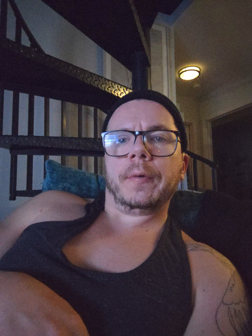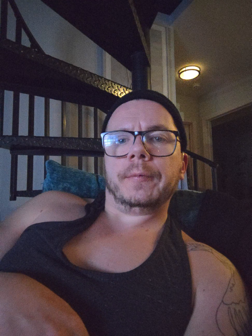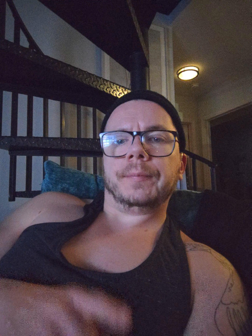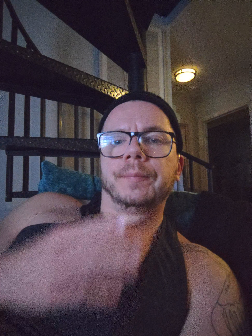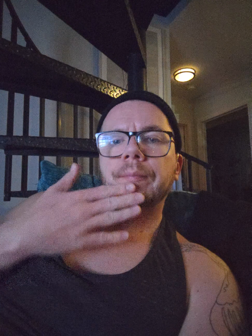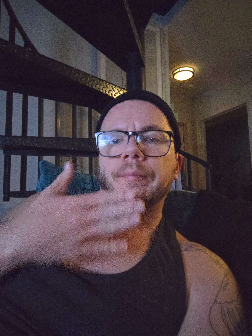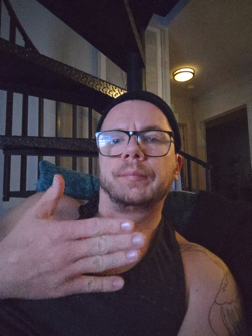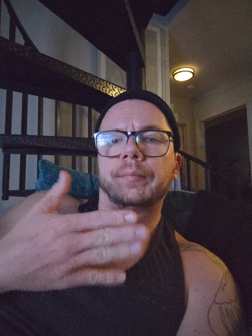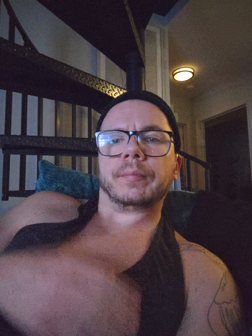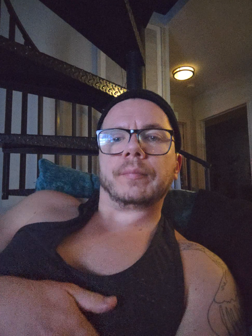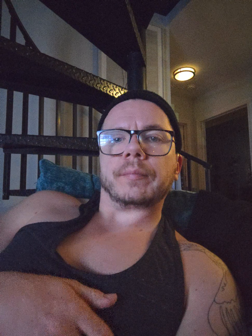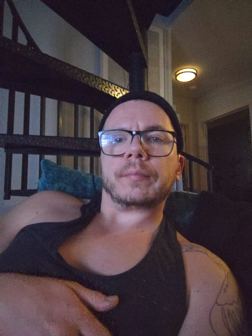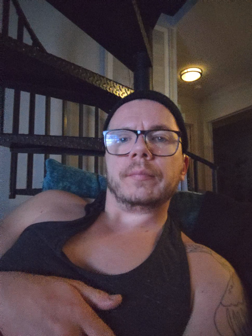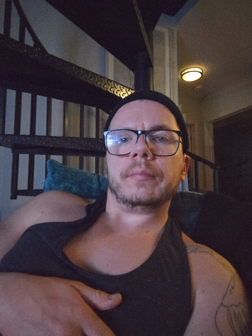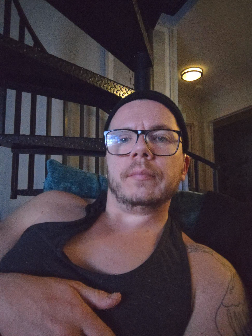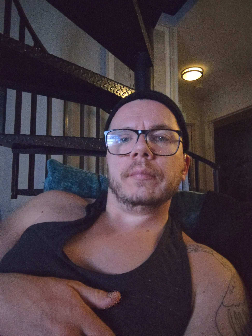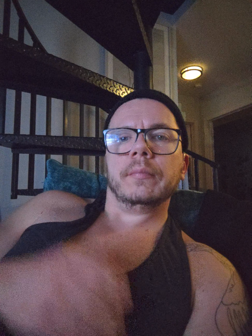thank you